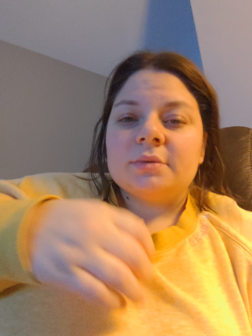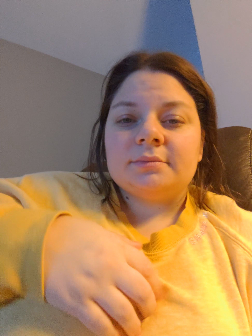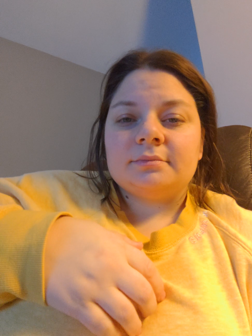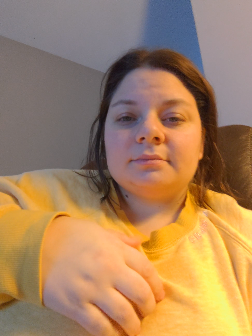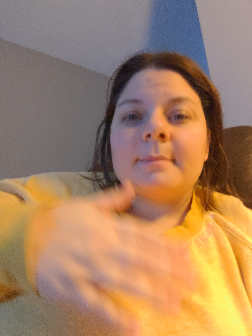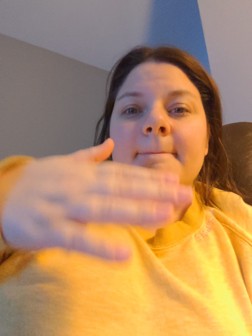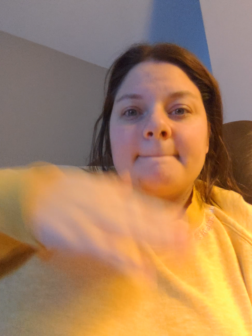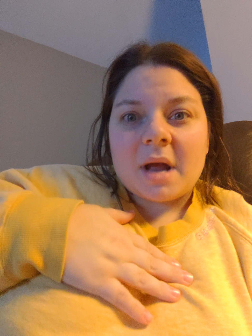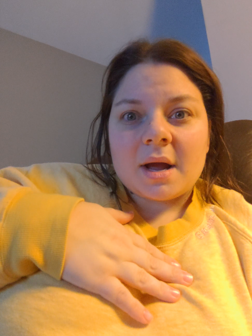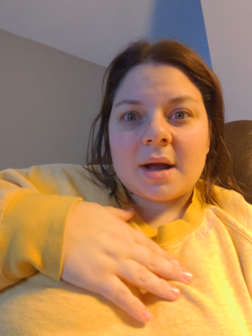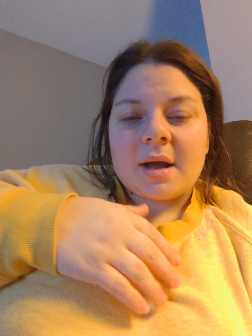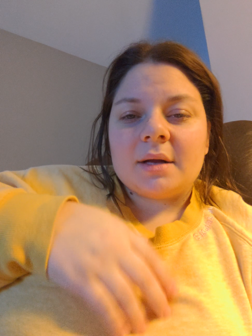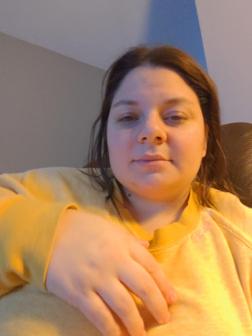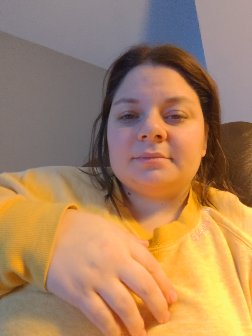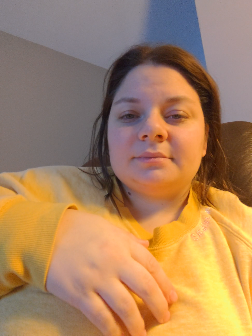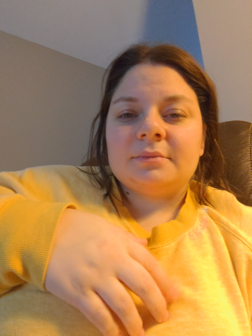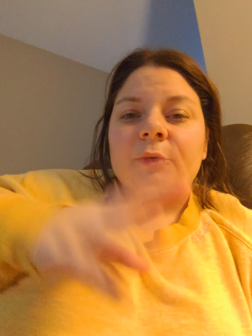my